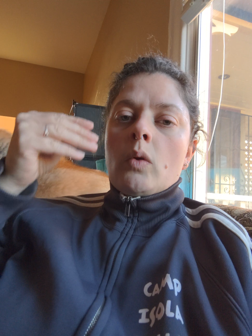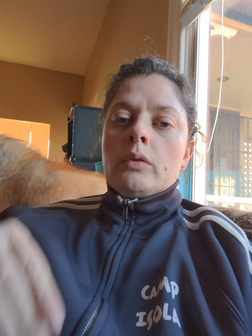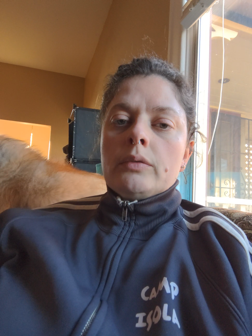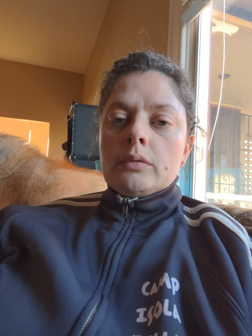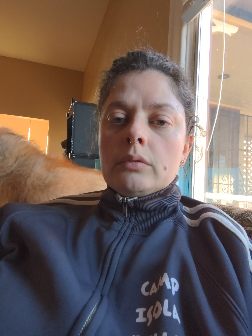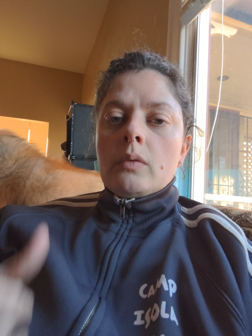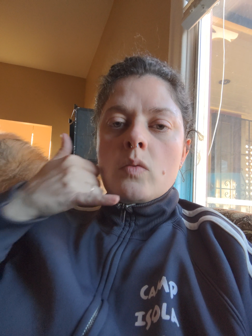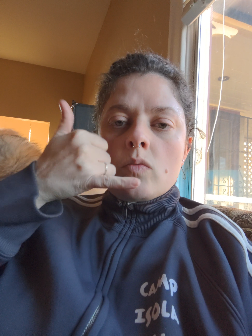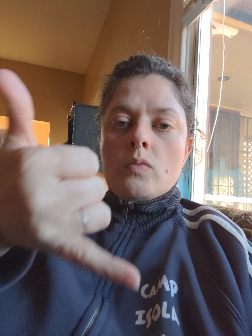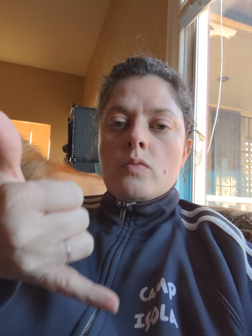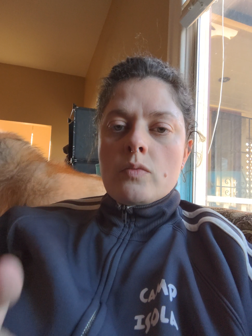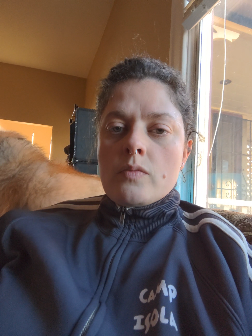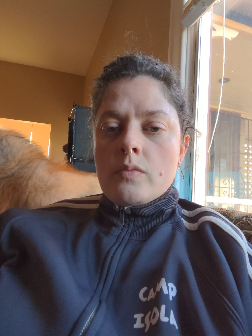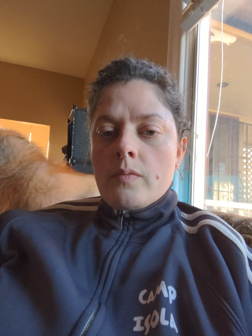call on the phone